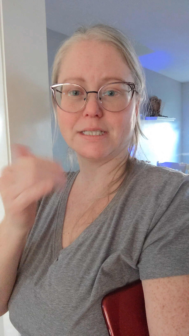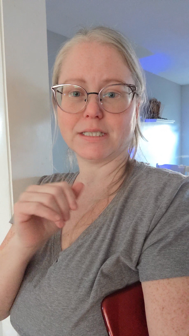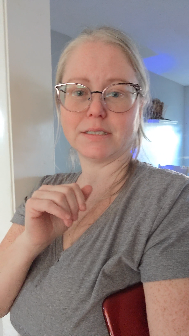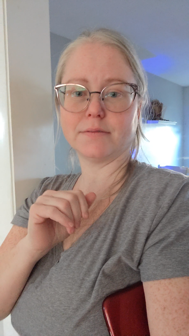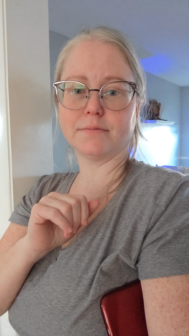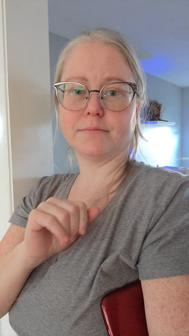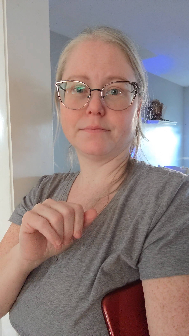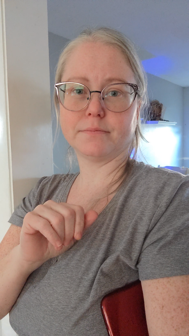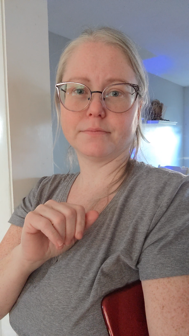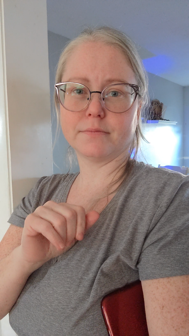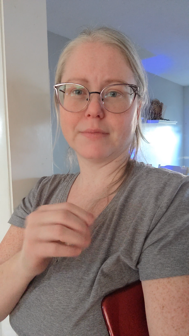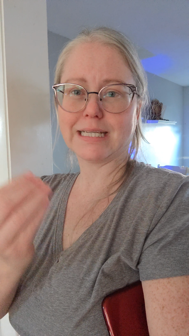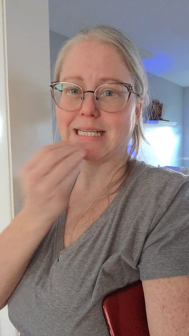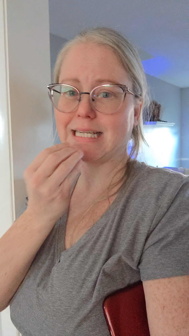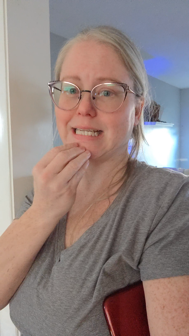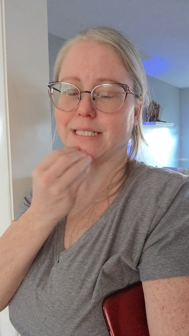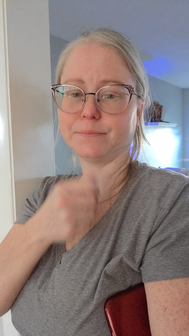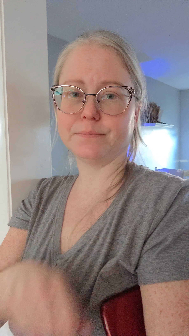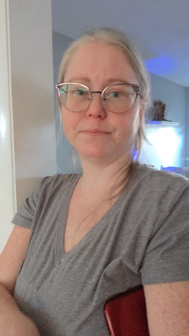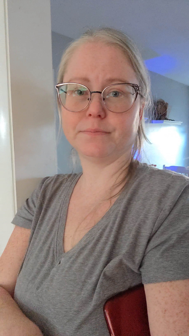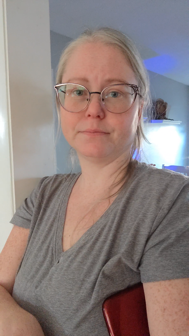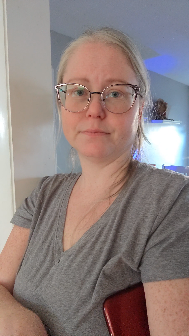eat